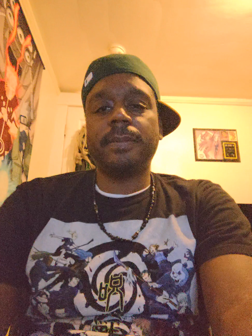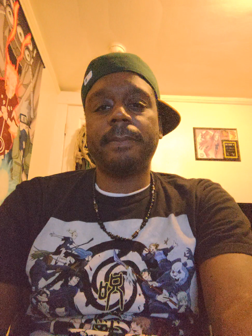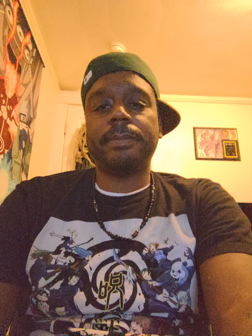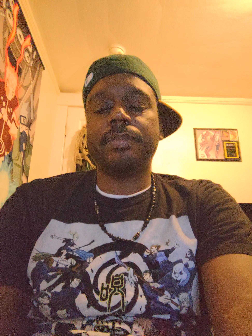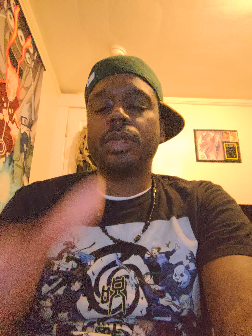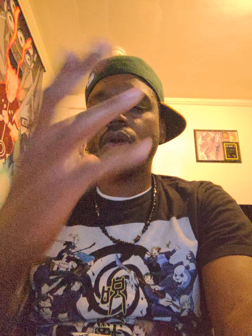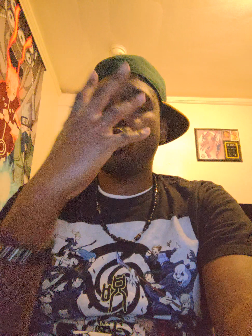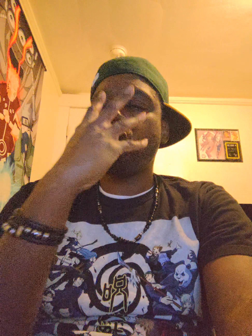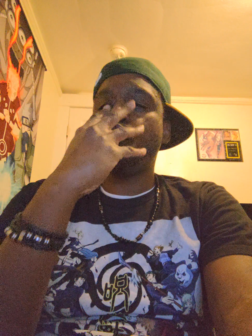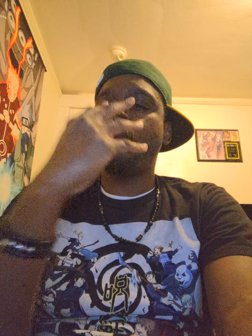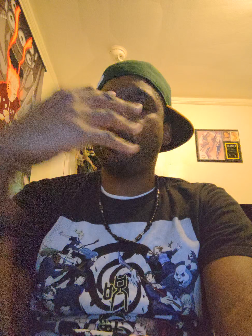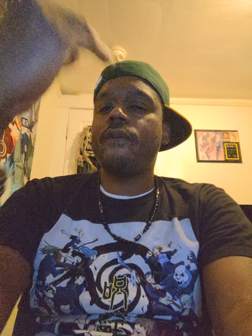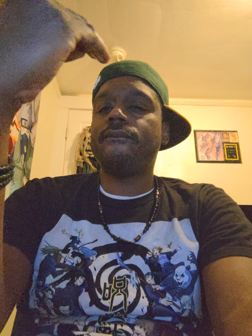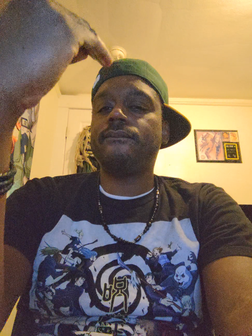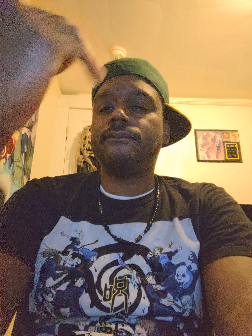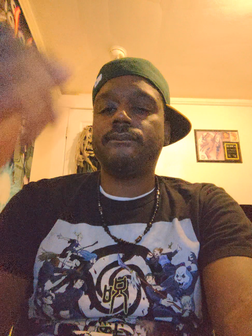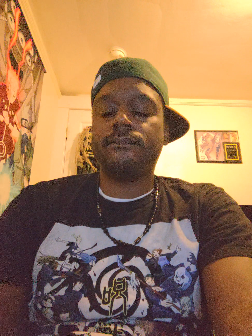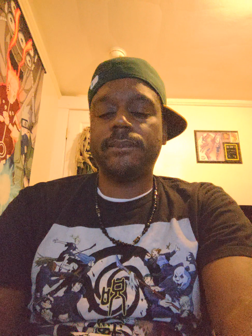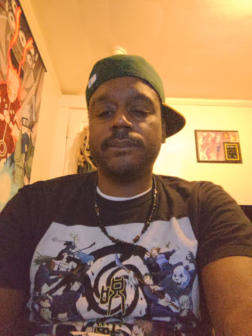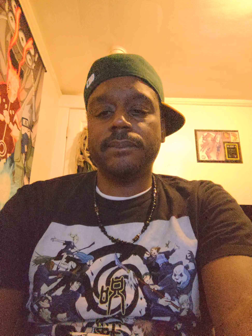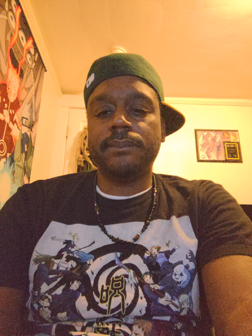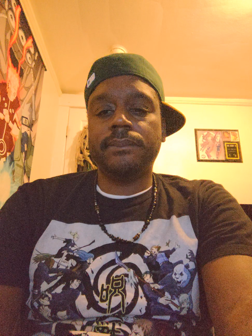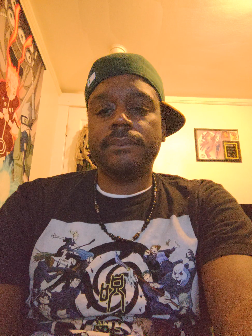wolf